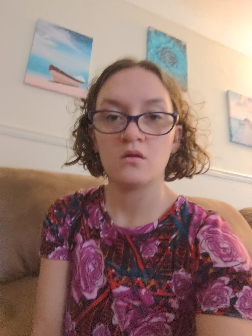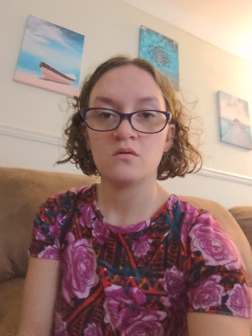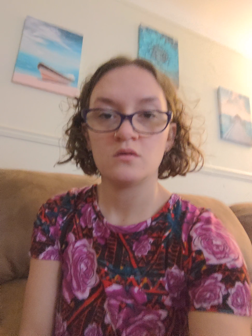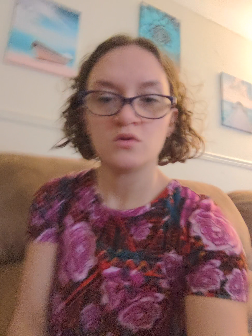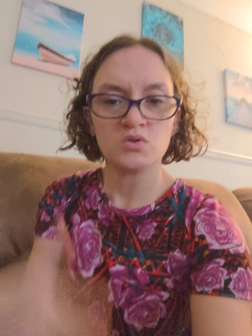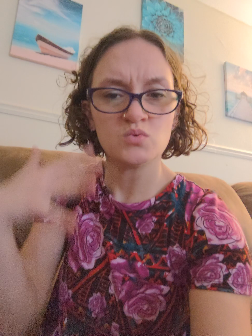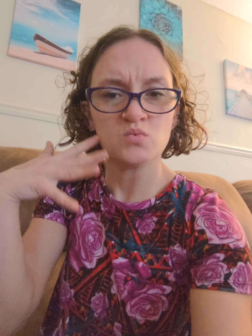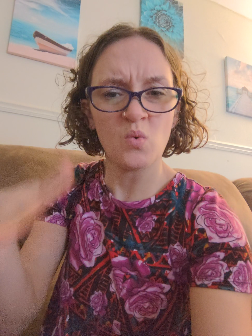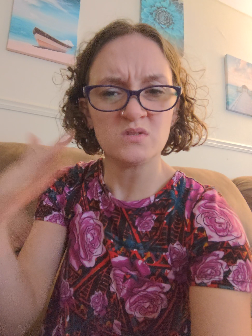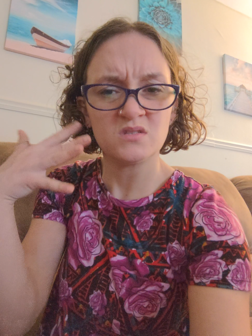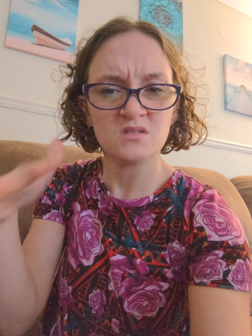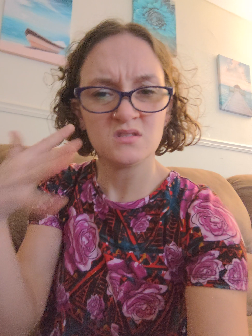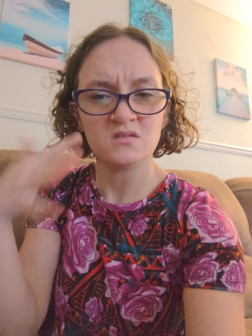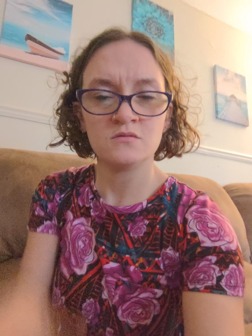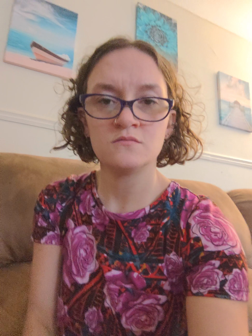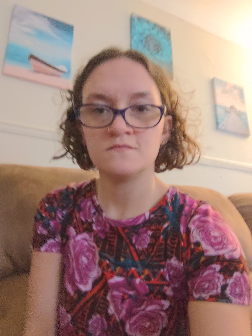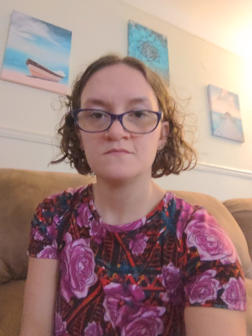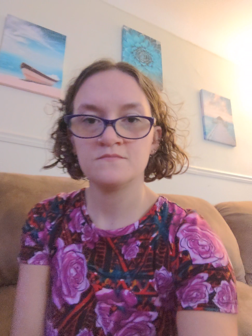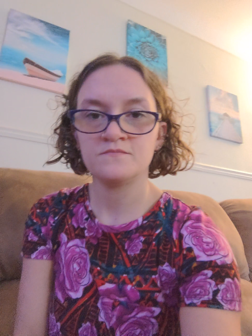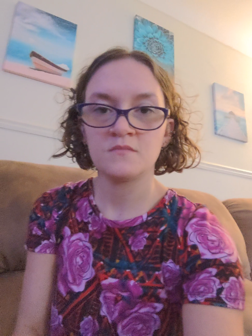noisy